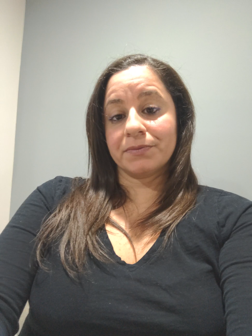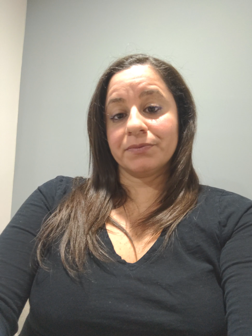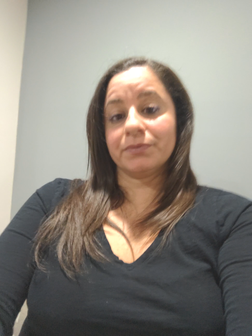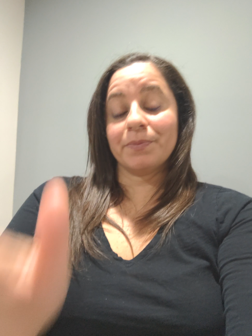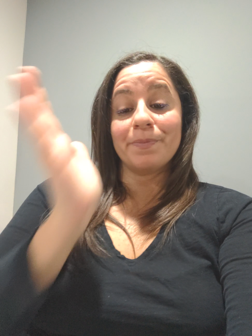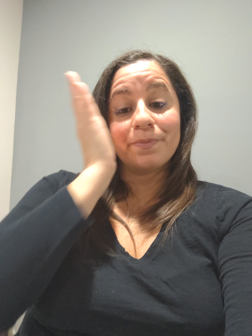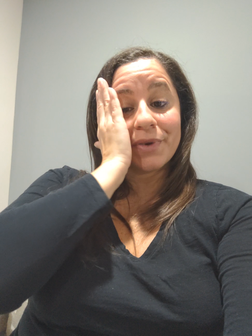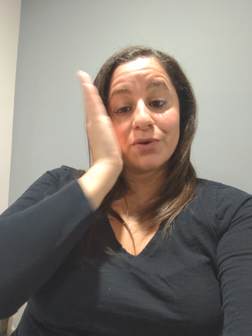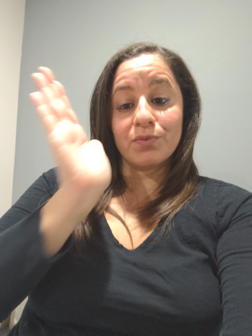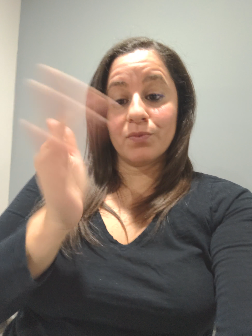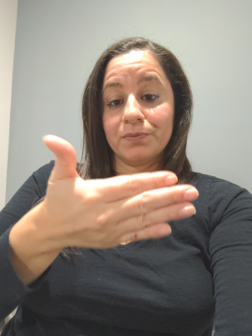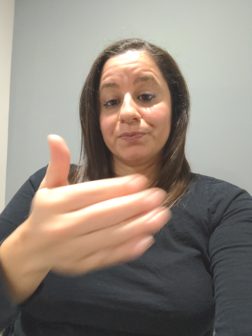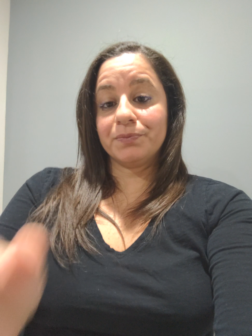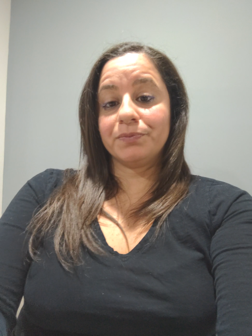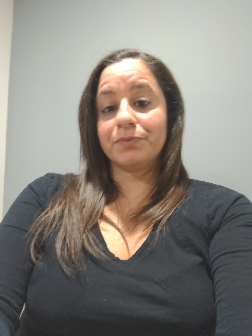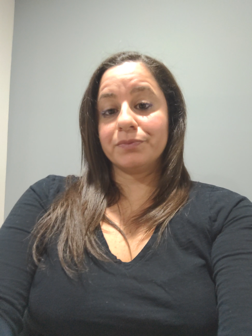bedroom